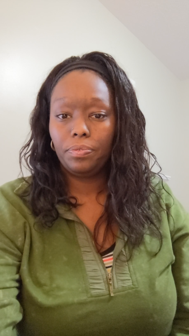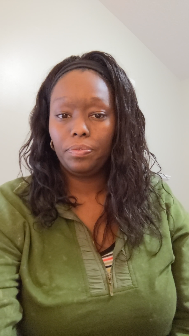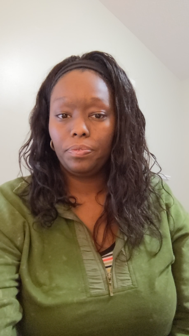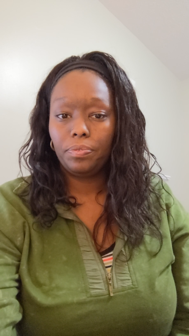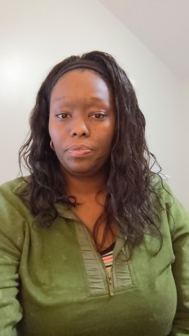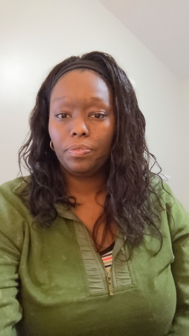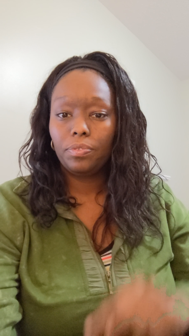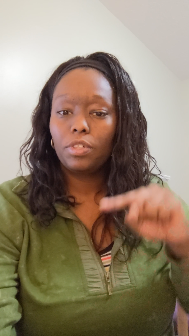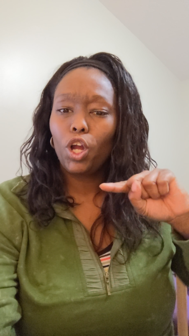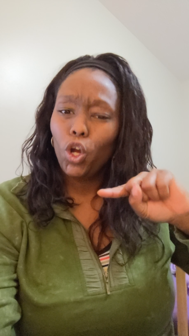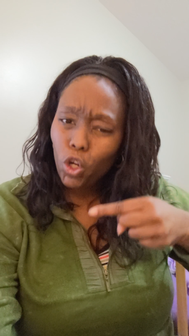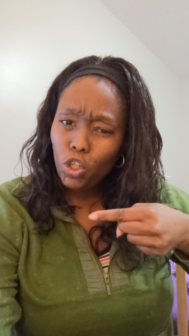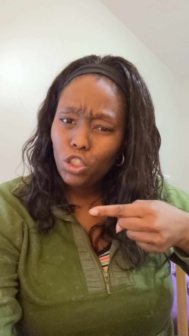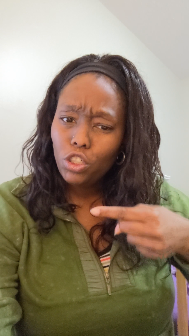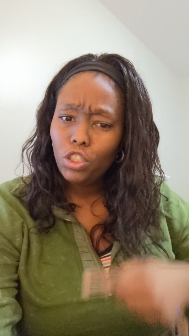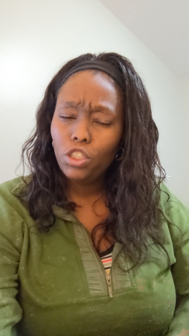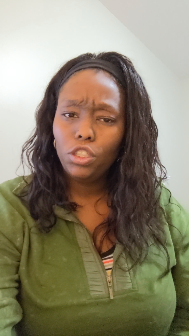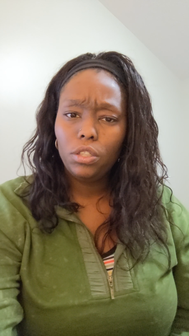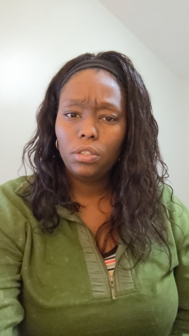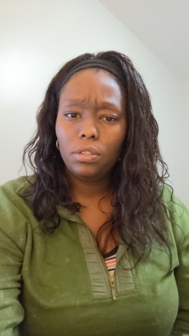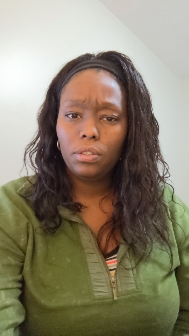hurt